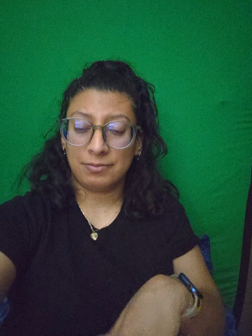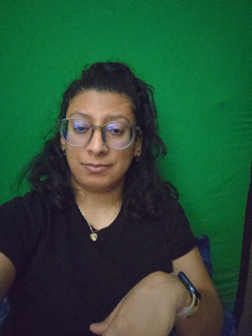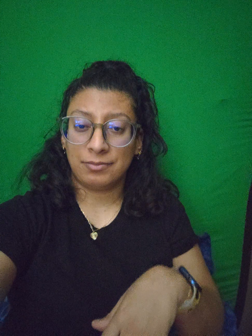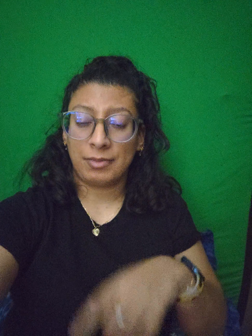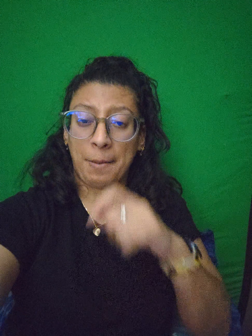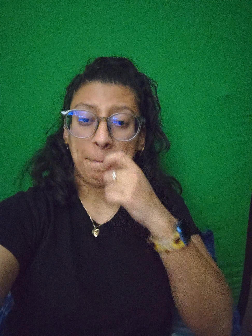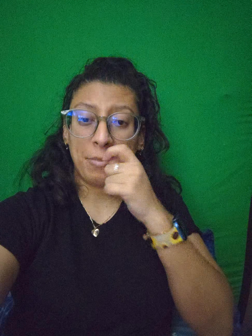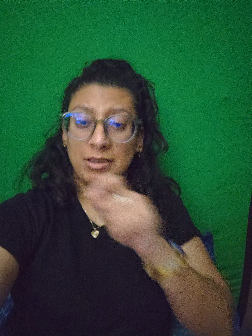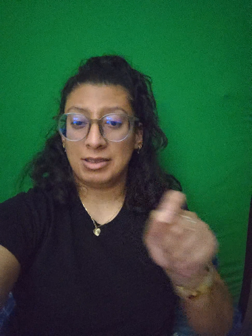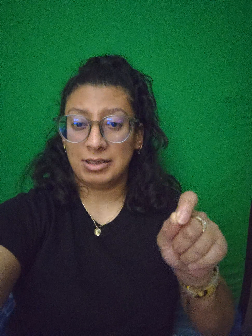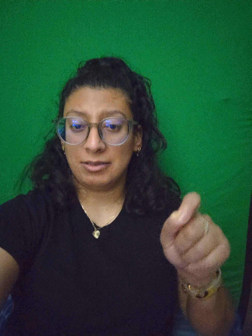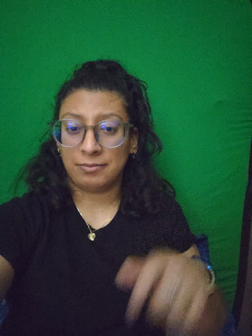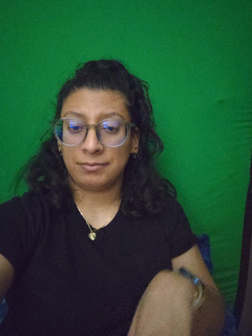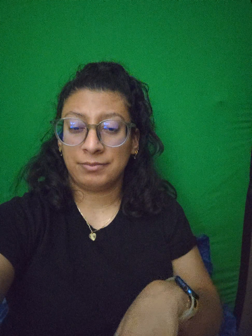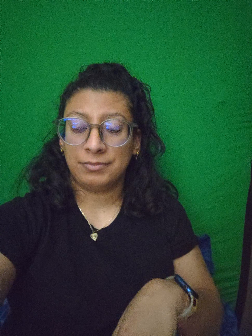pencil